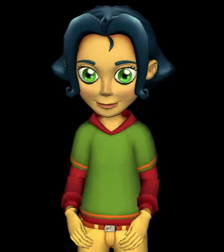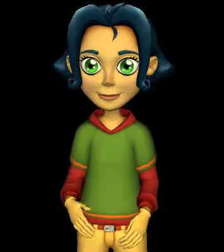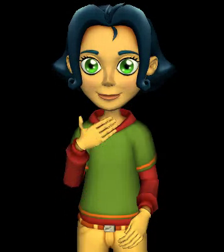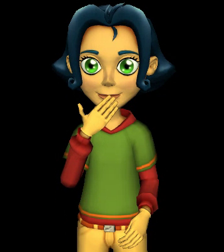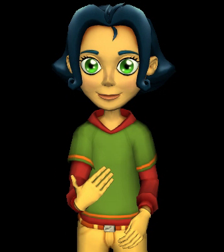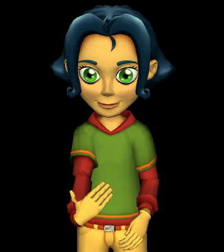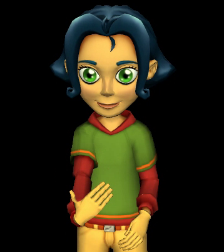شكرا